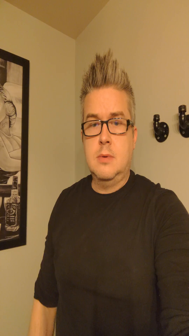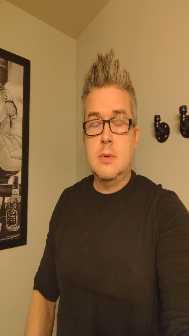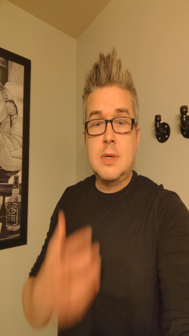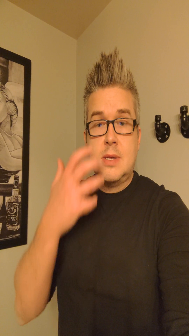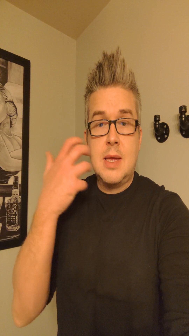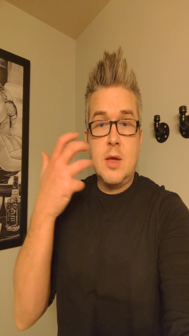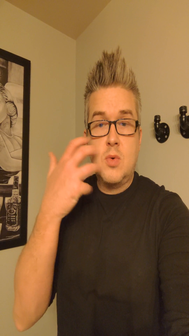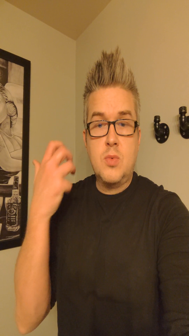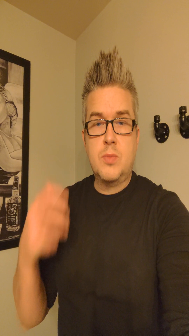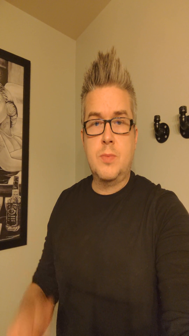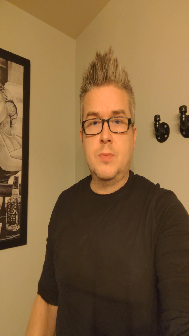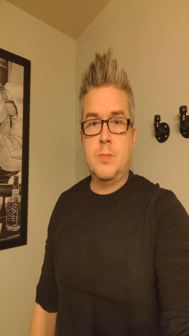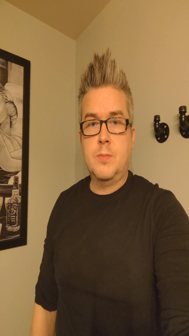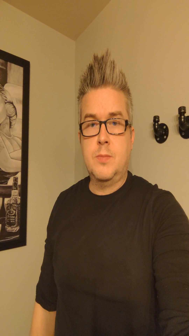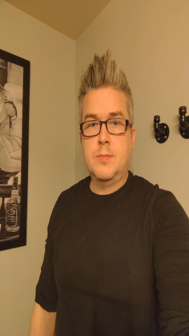tiger